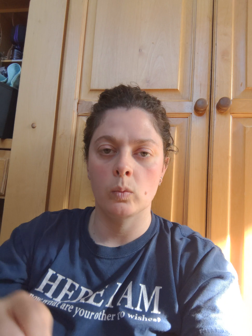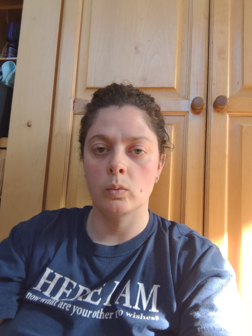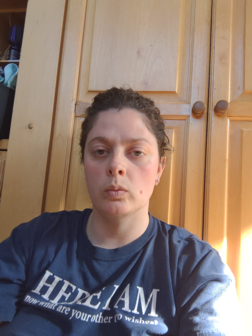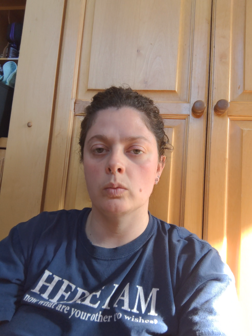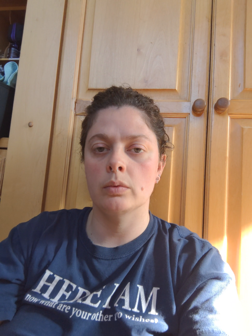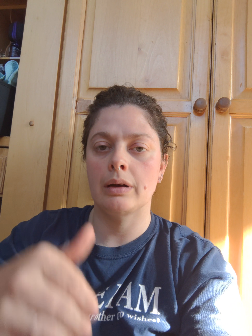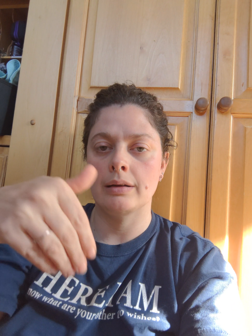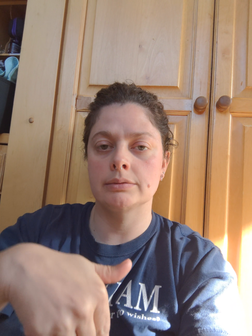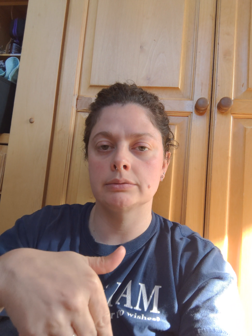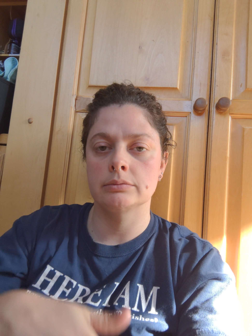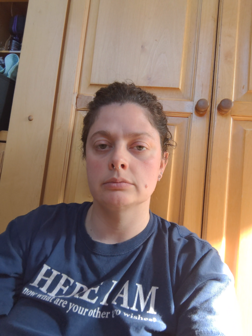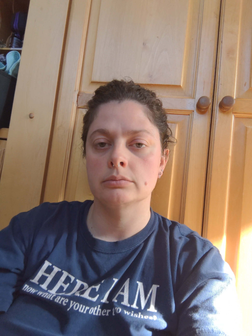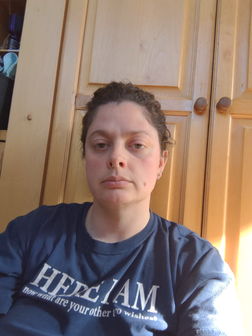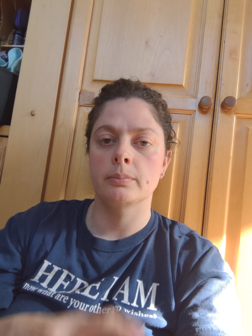night